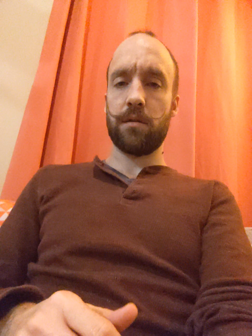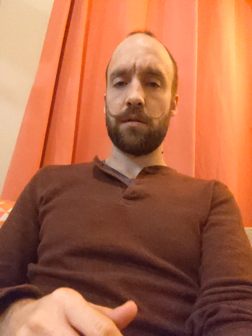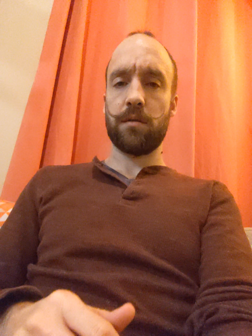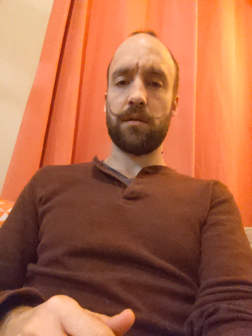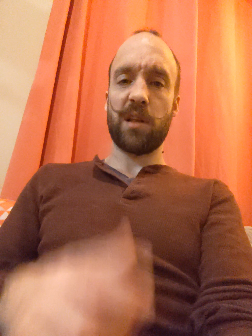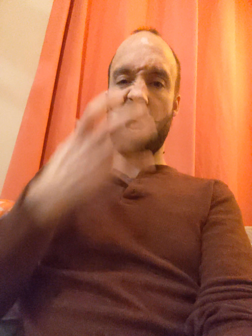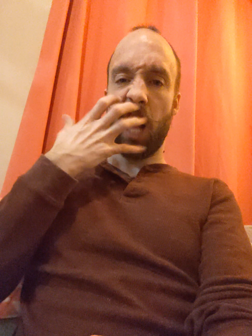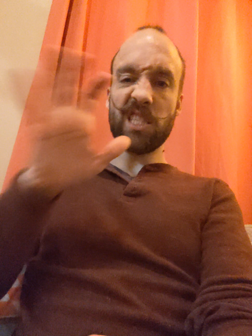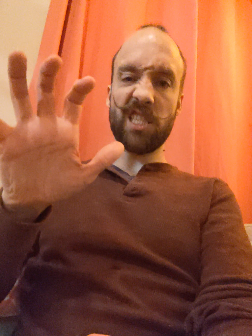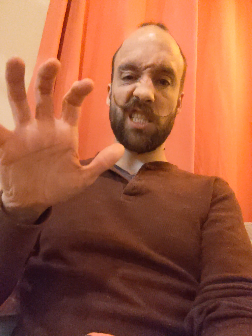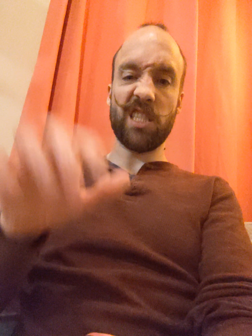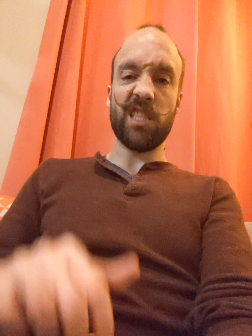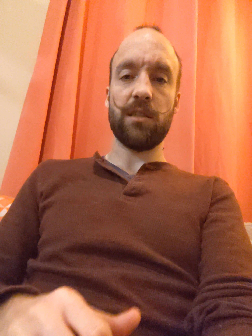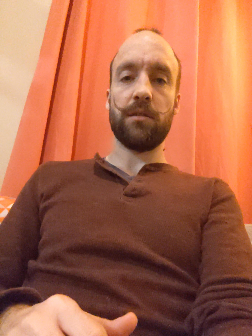hot